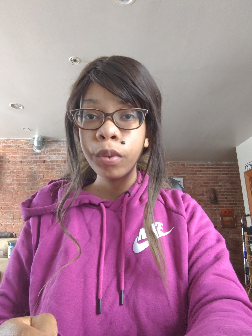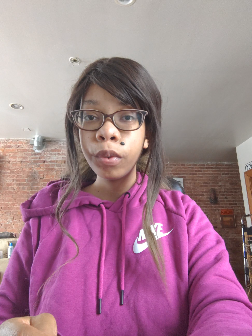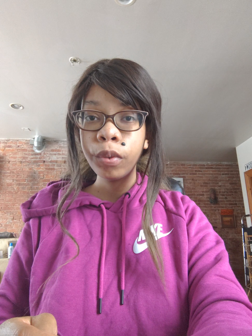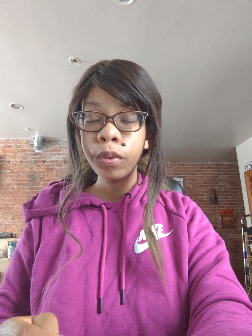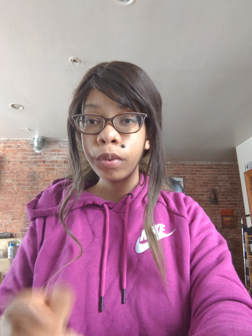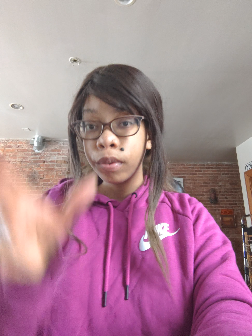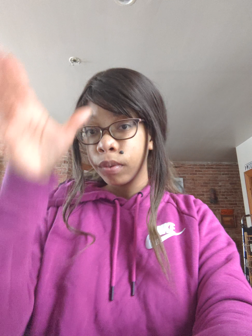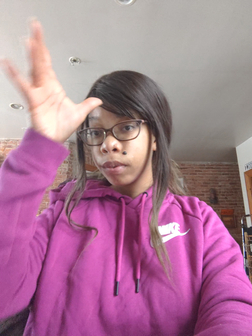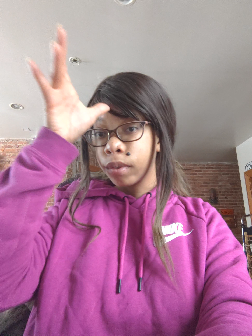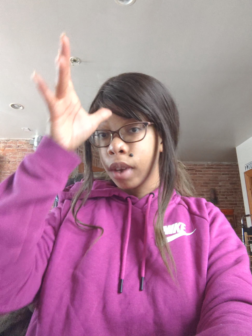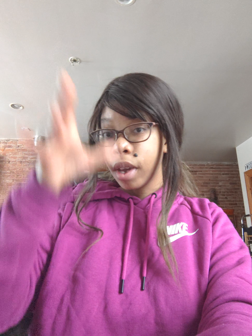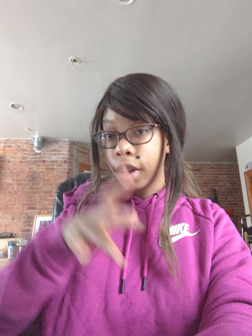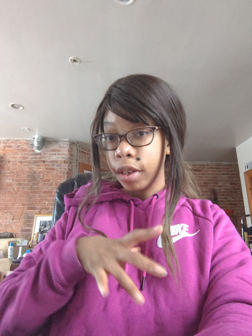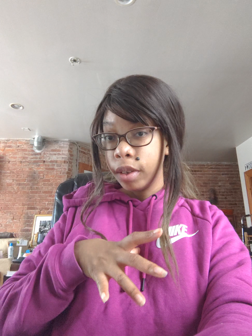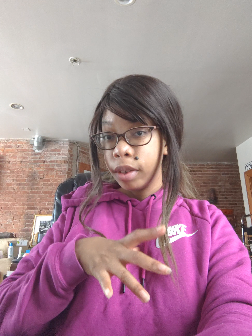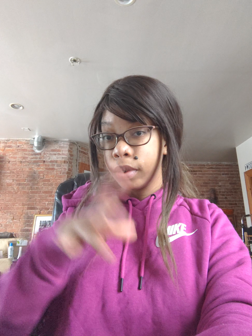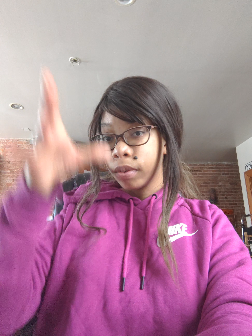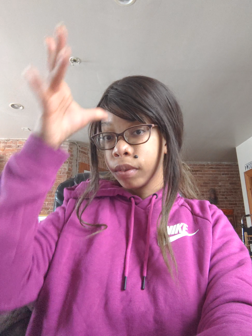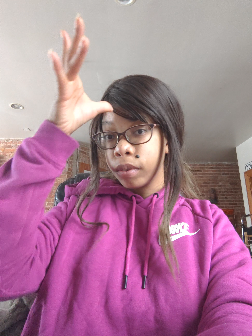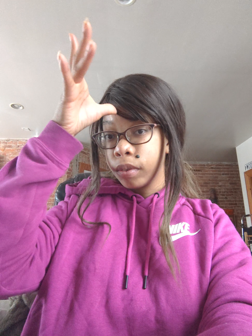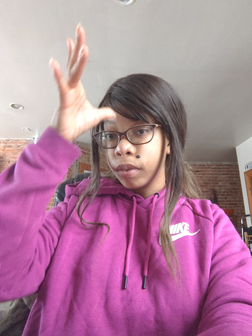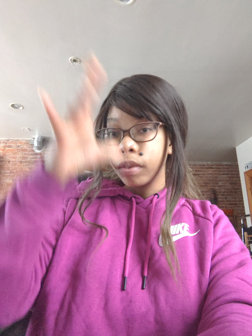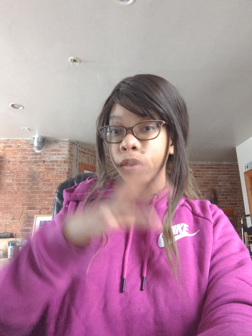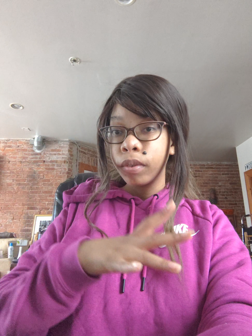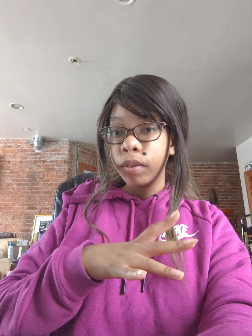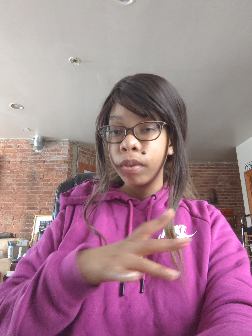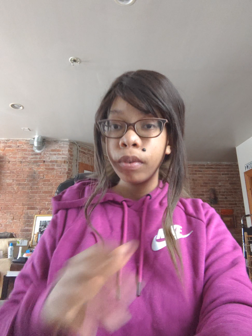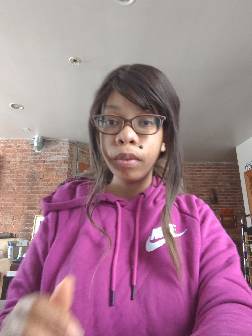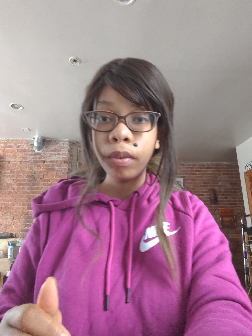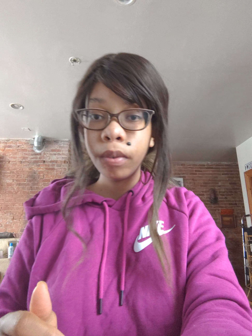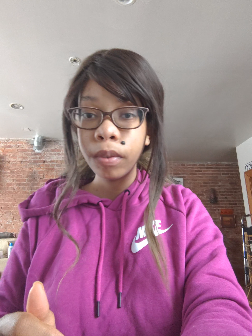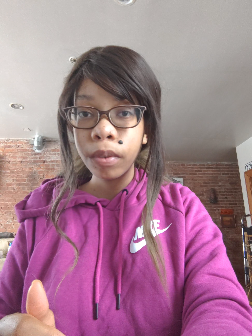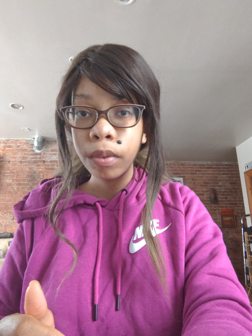man